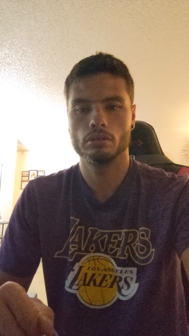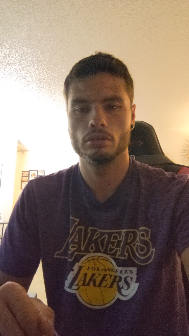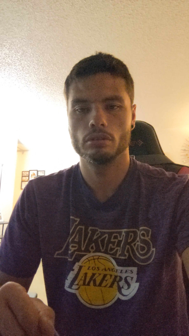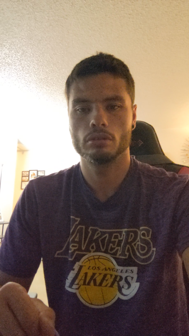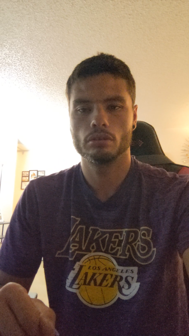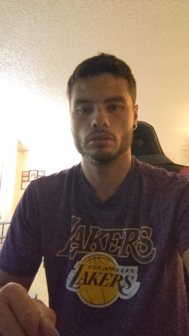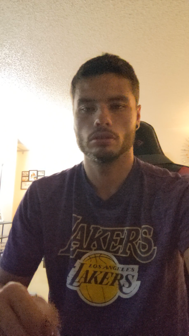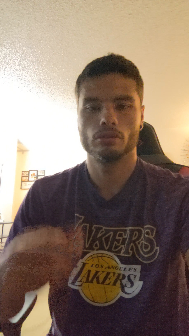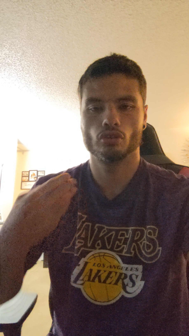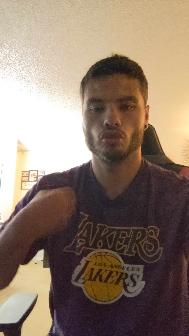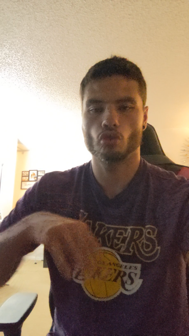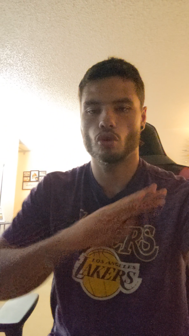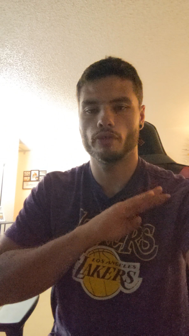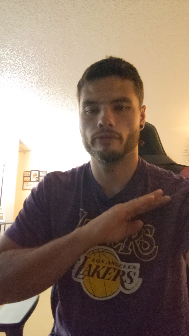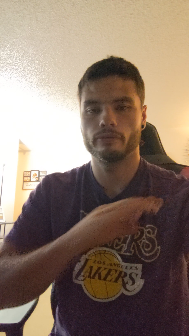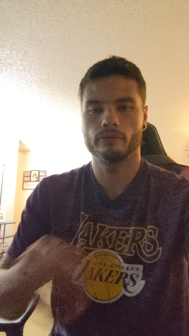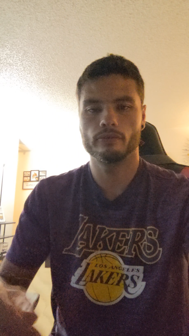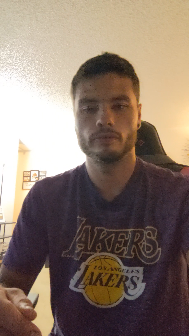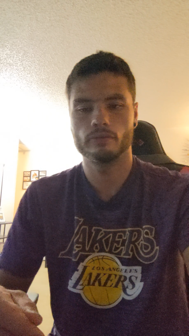scarf